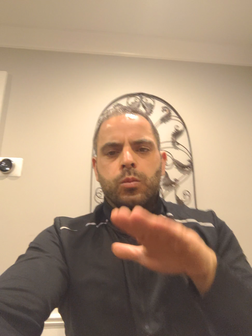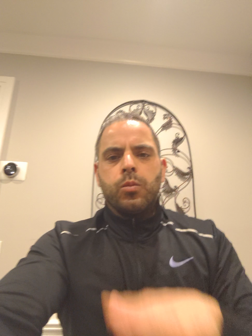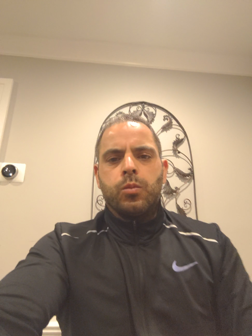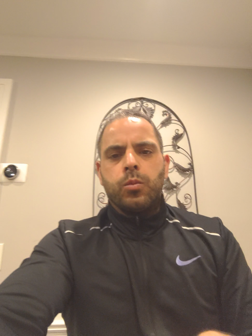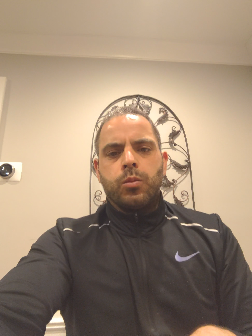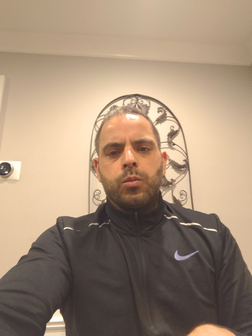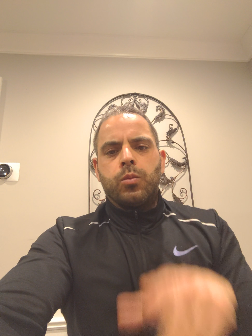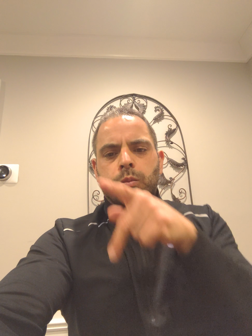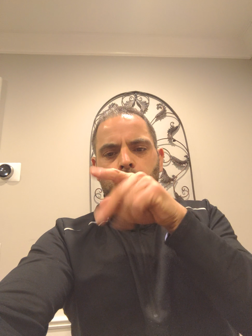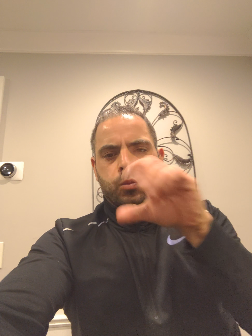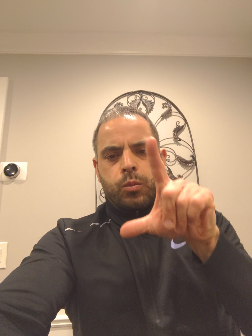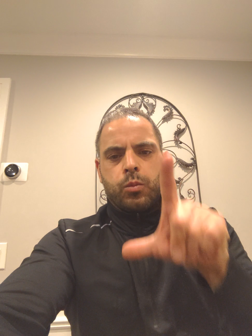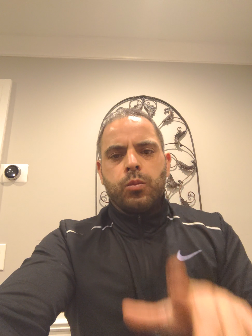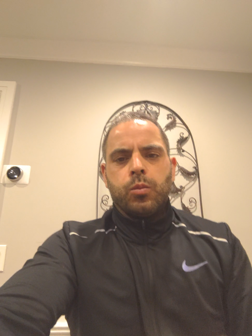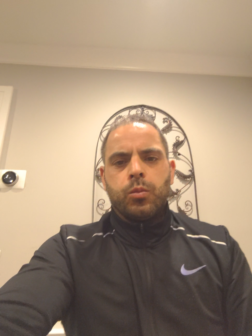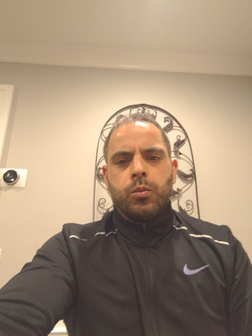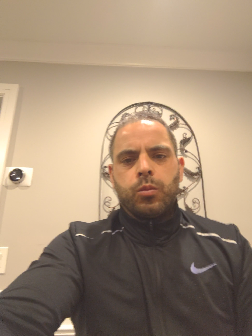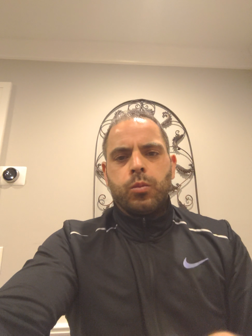pool